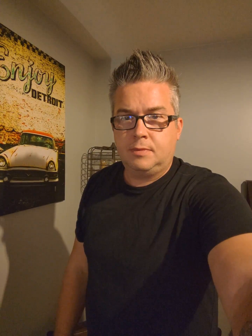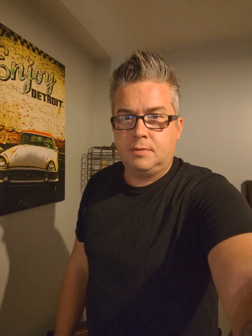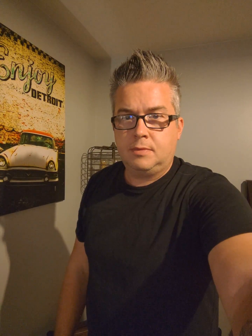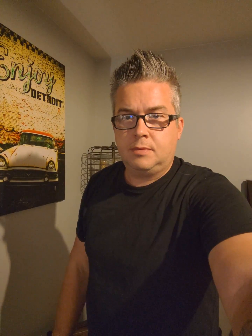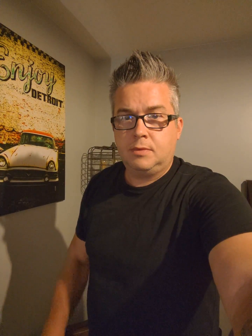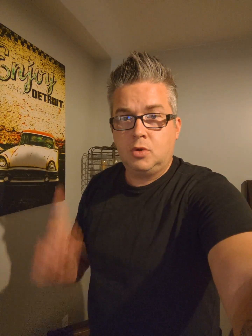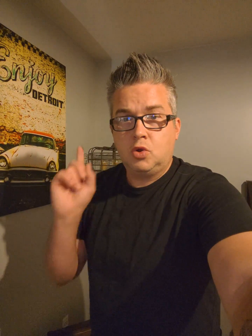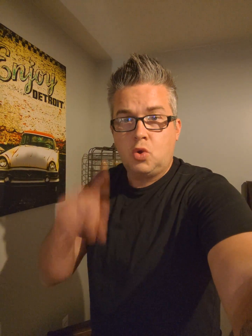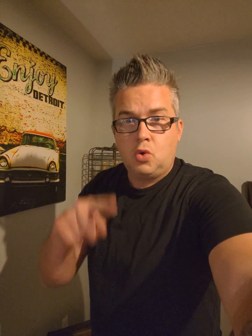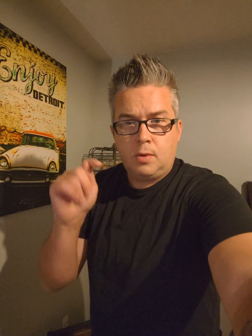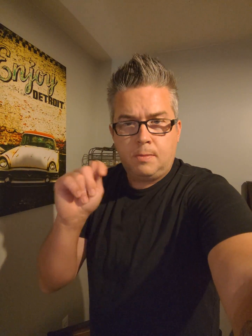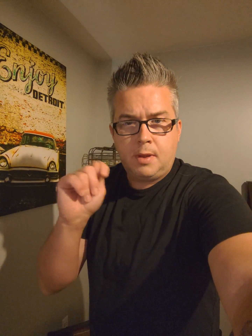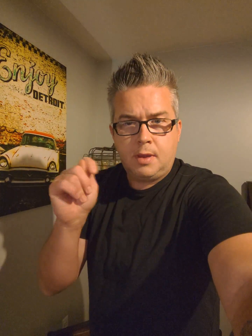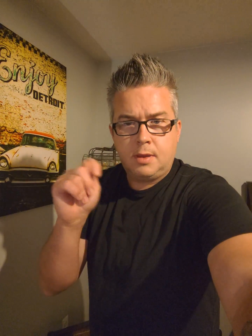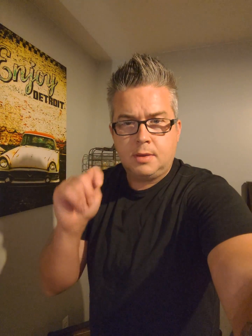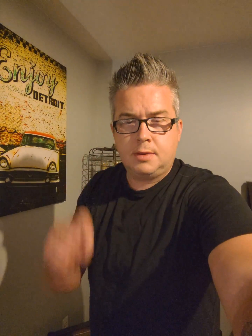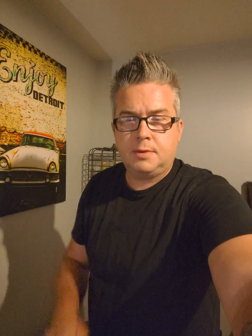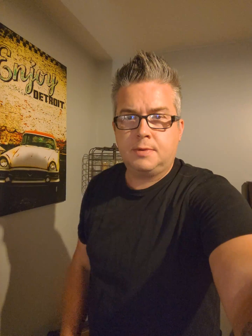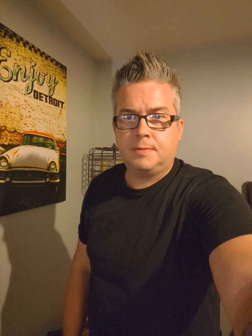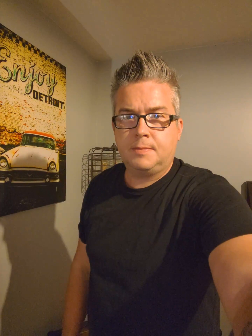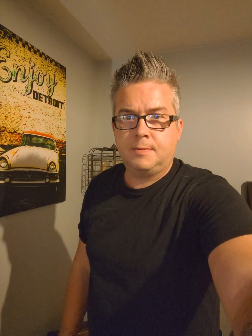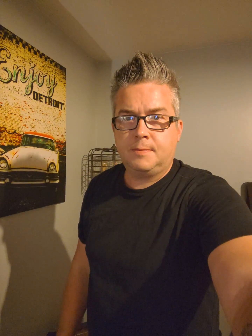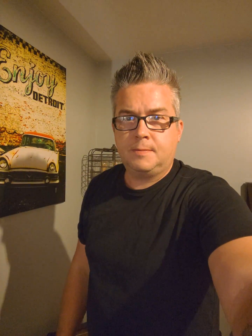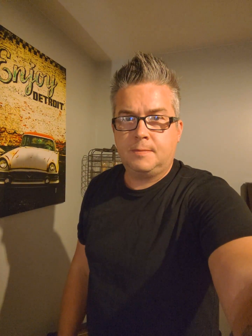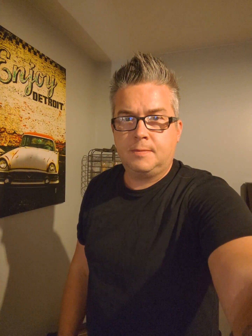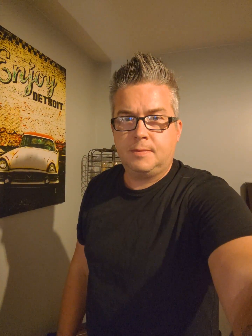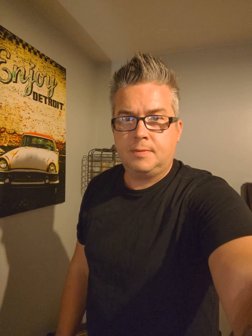go potty